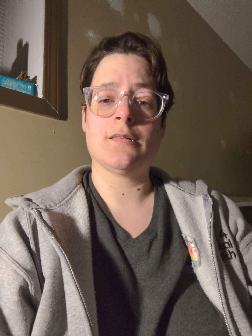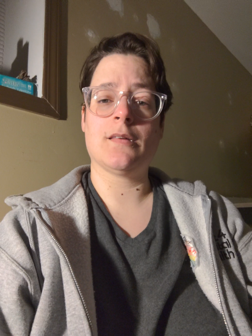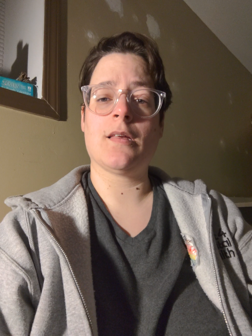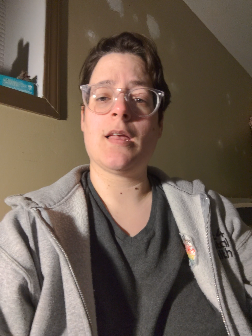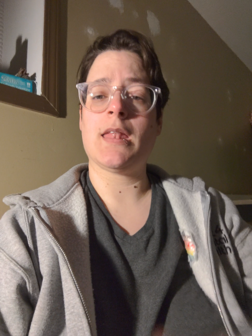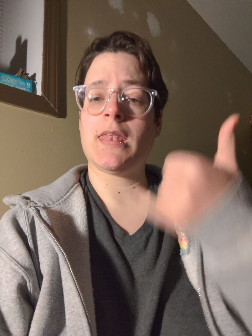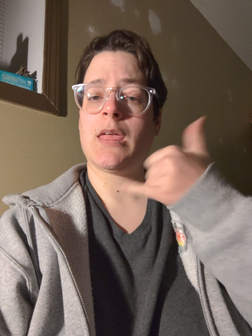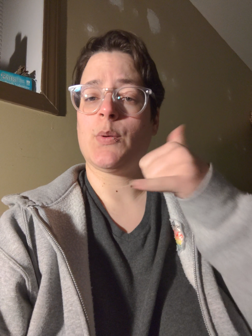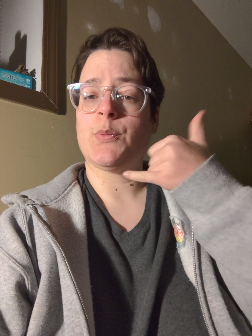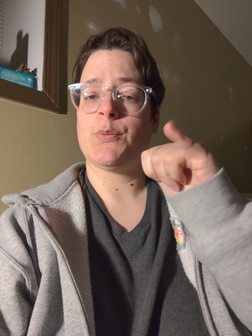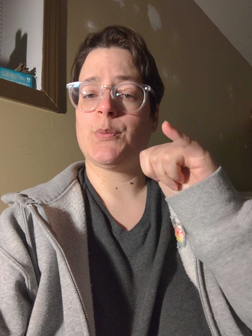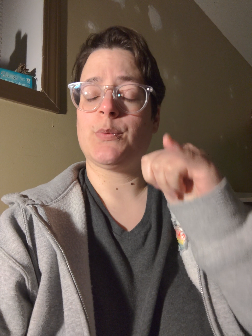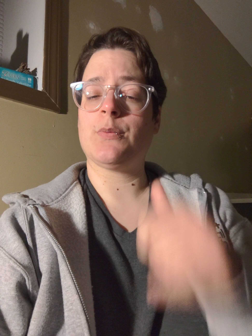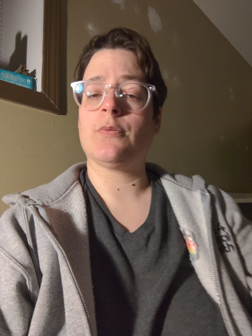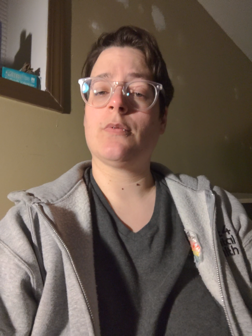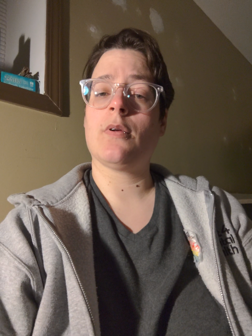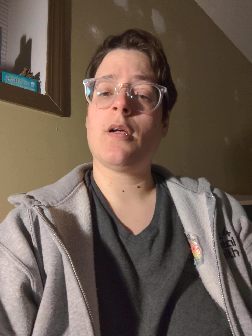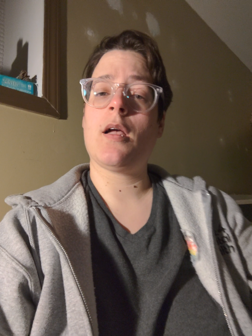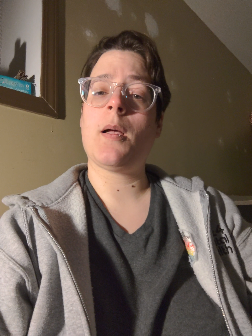yellow